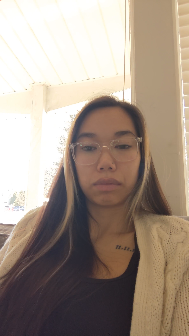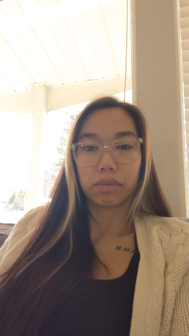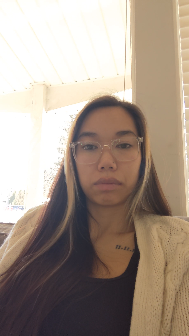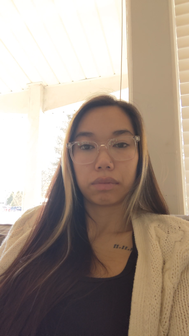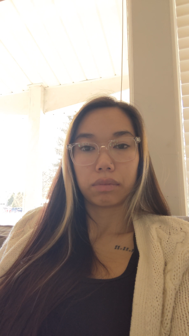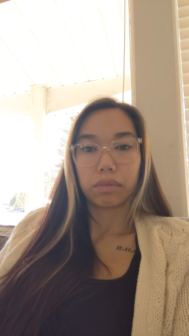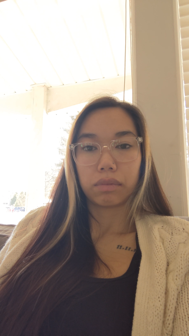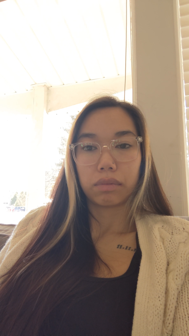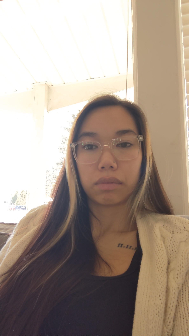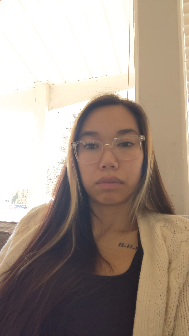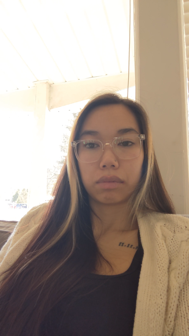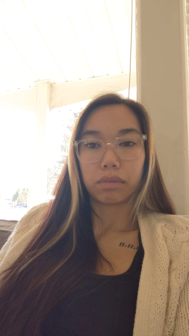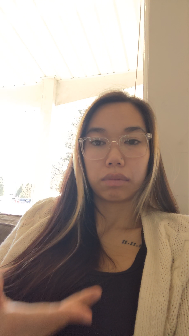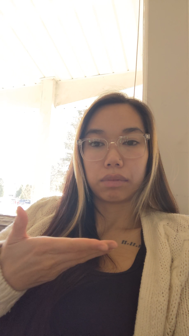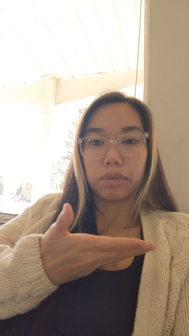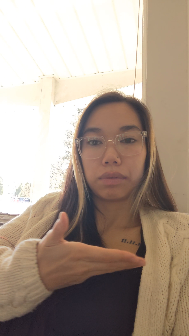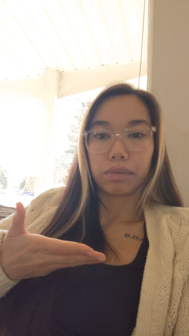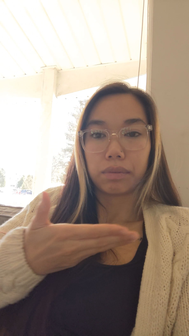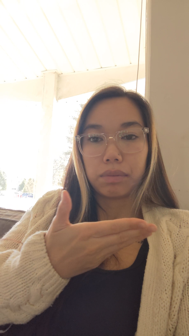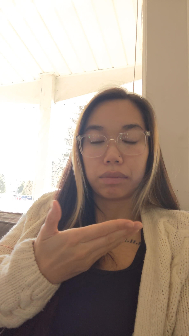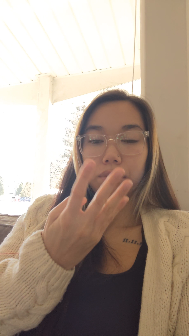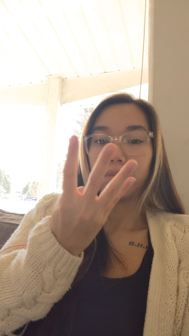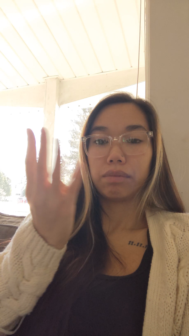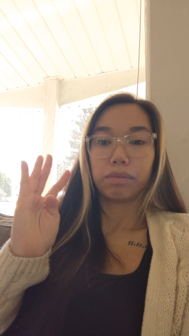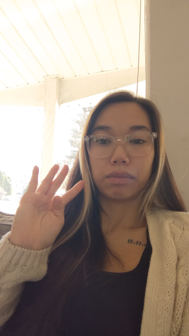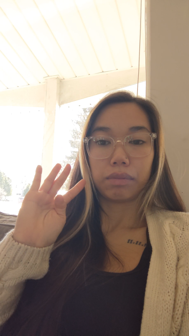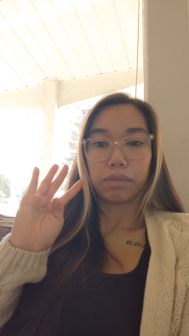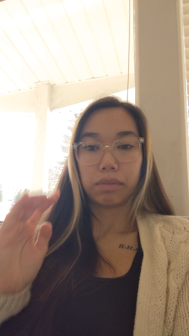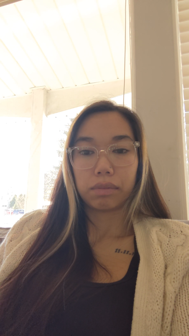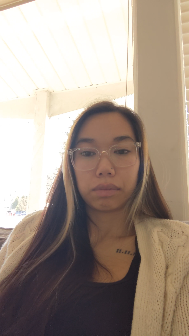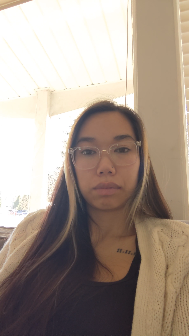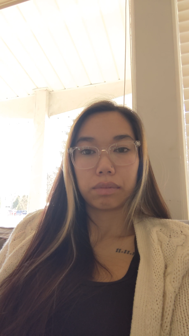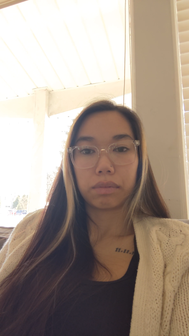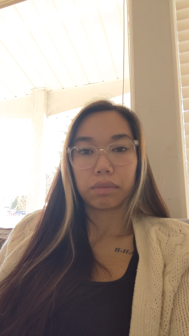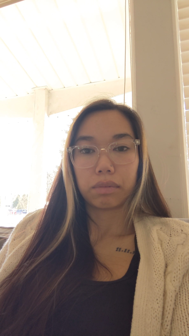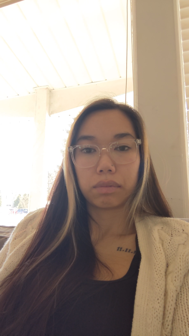crib